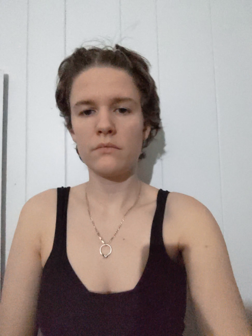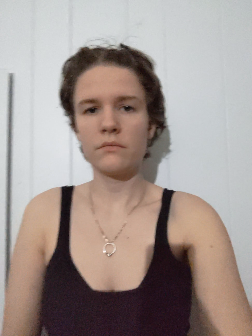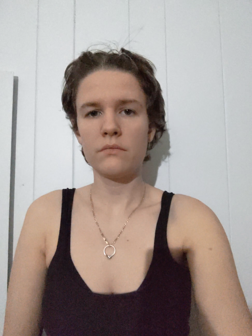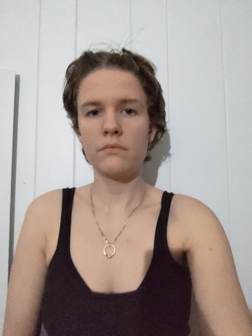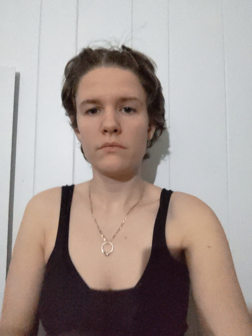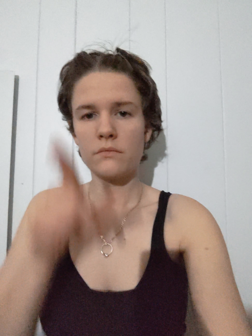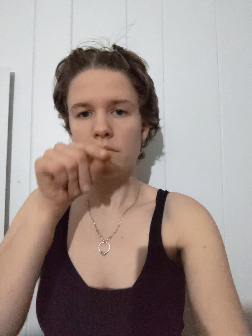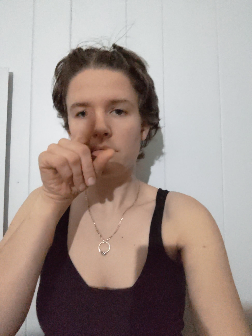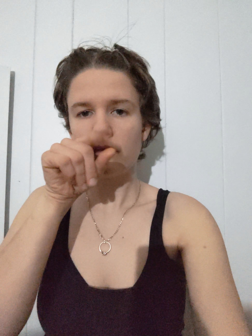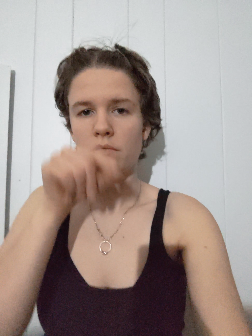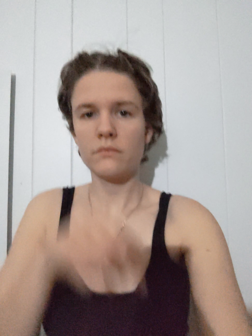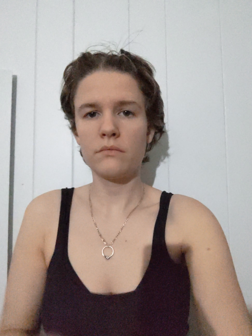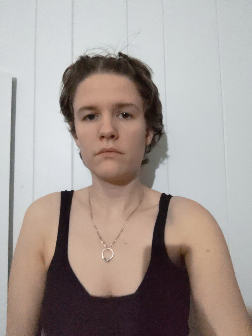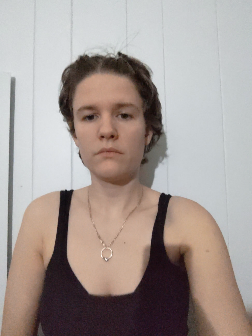bird